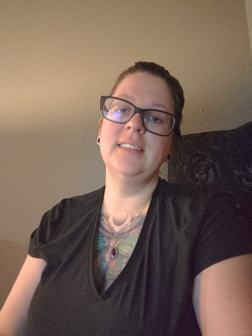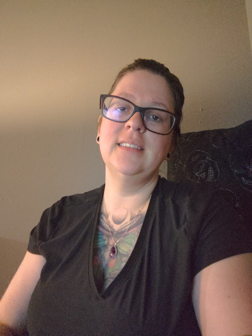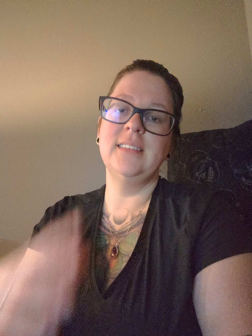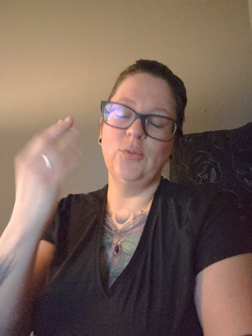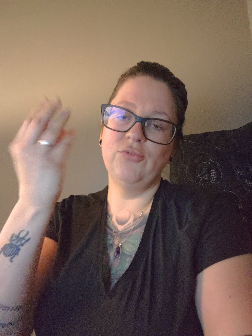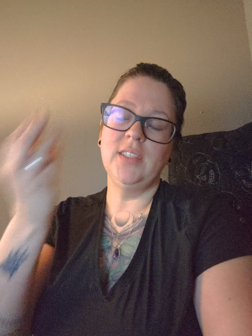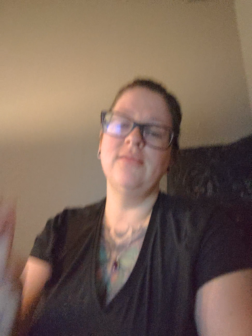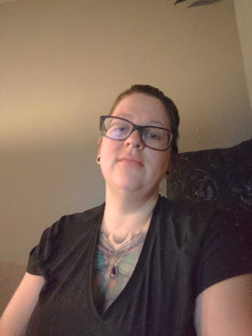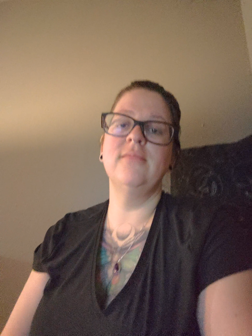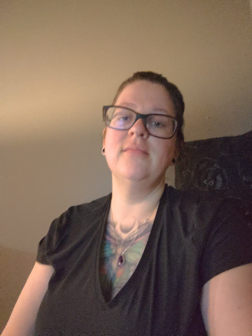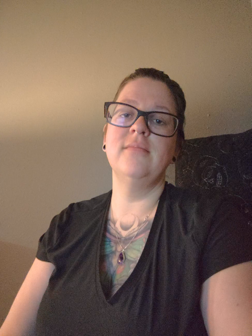outside